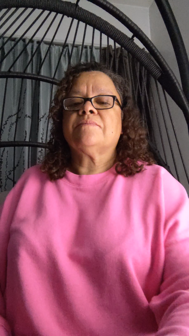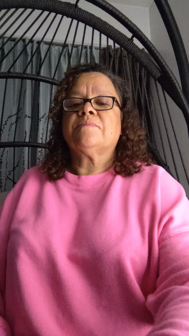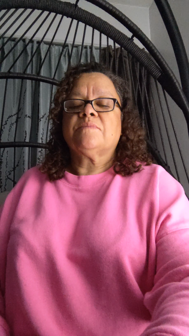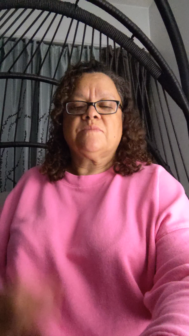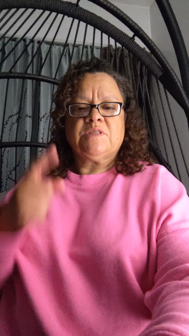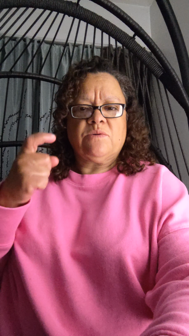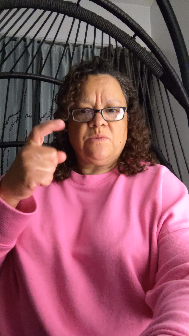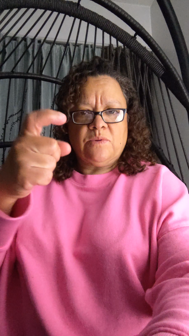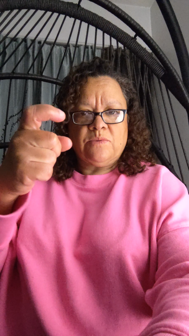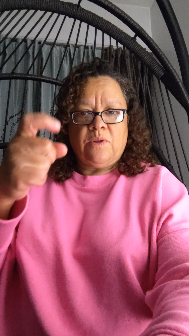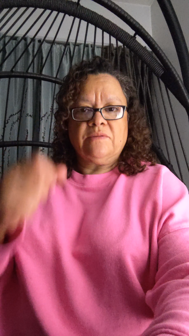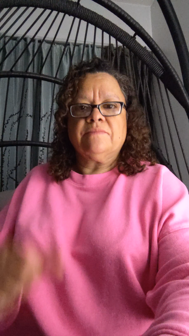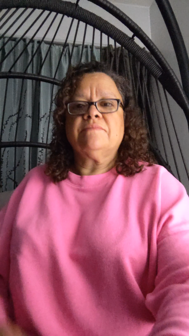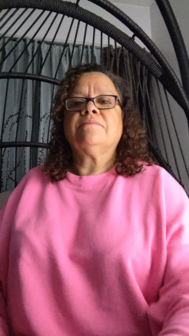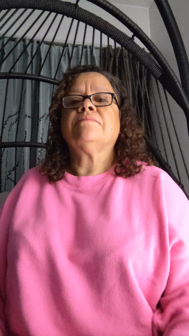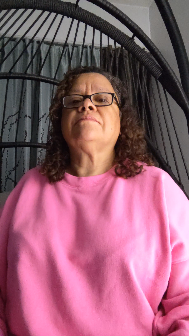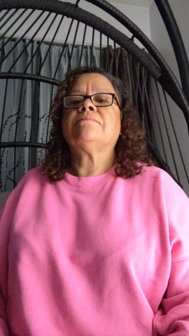run